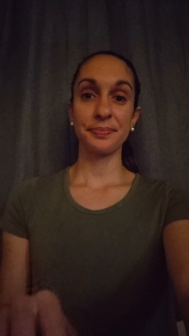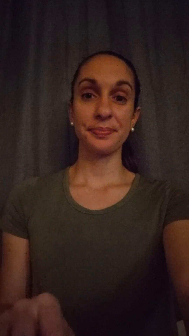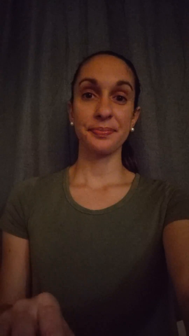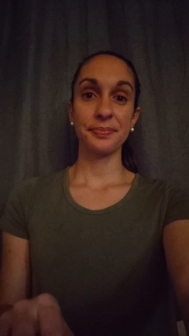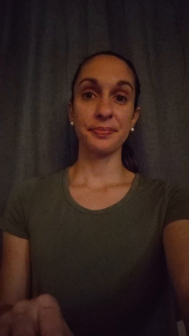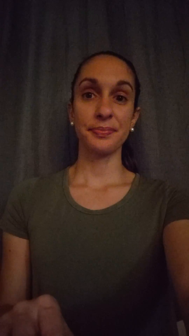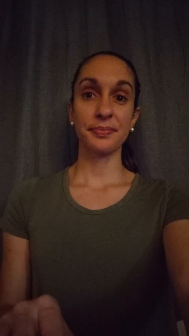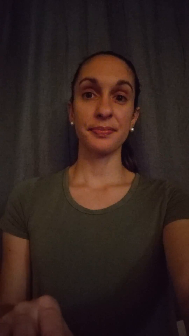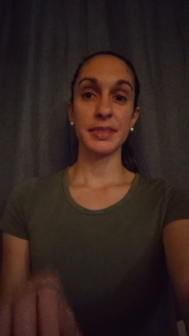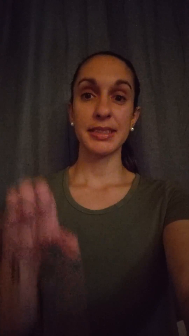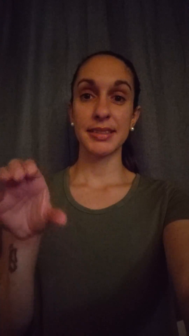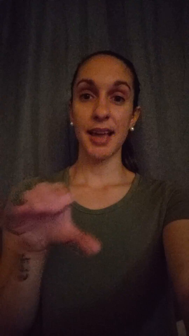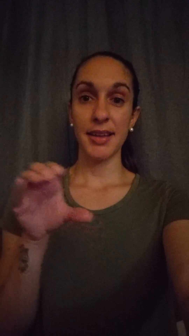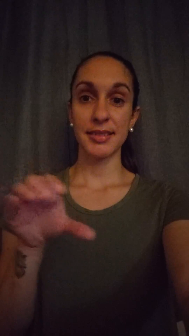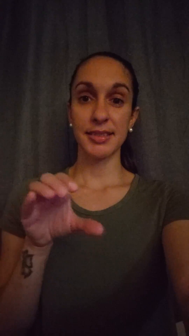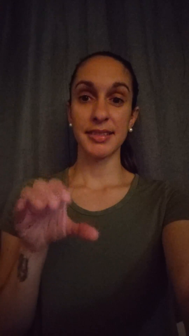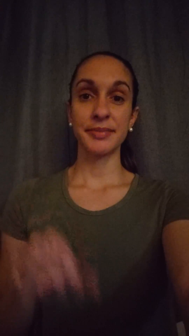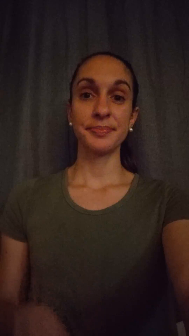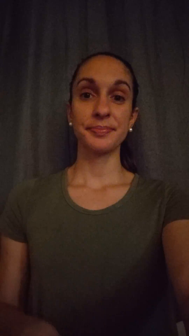does